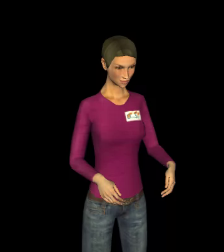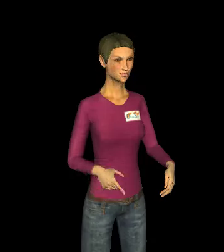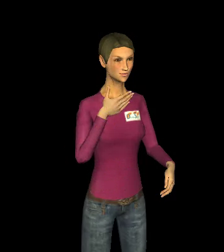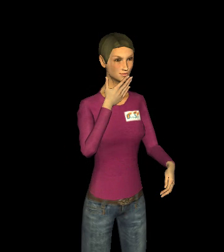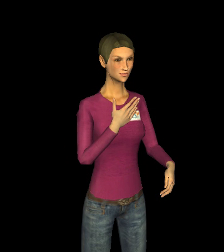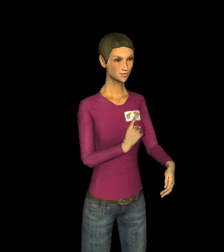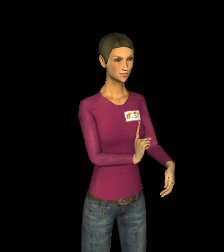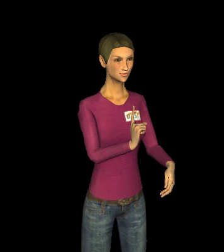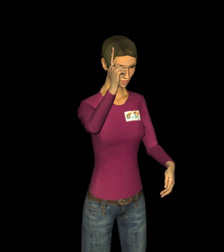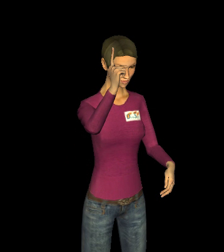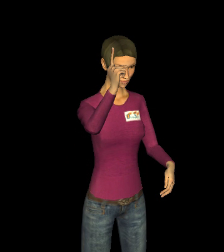الحمدلله